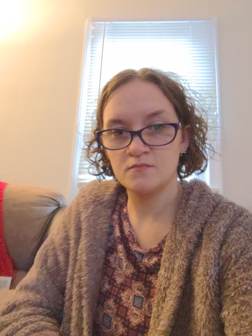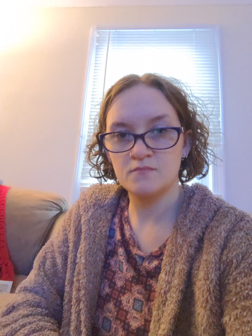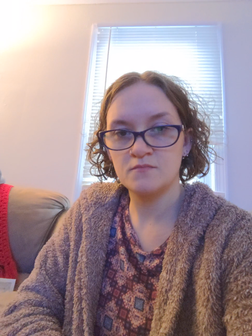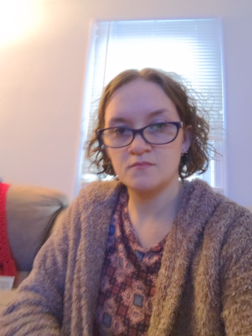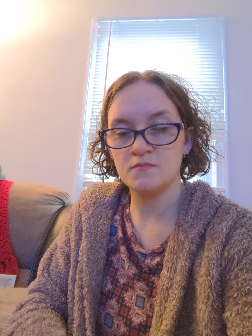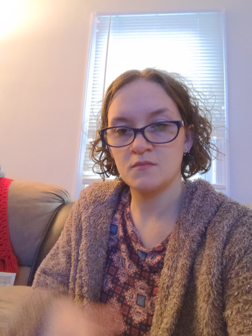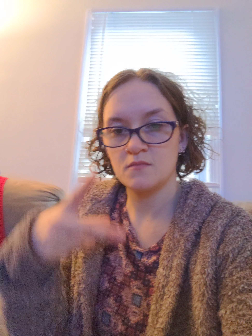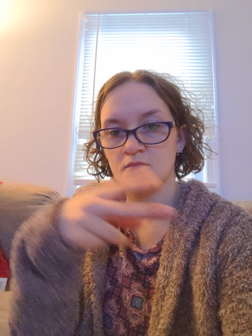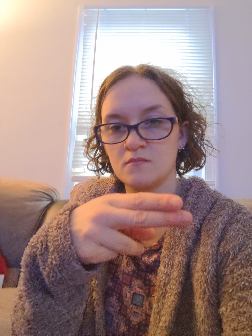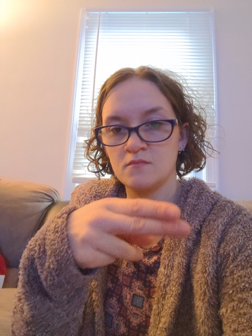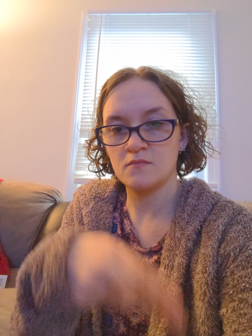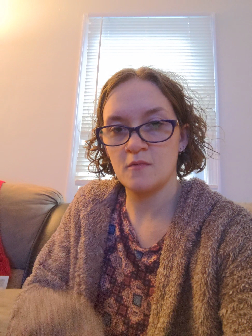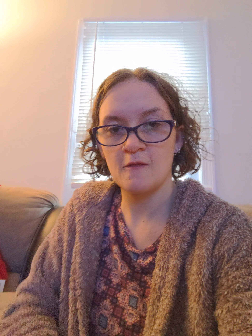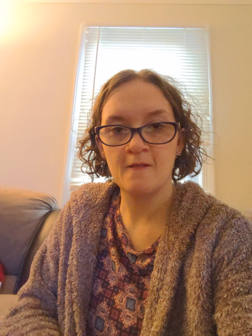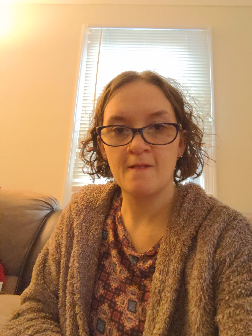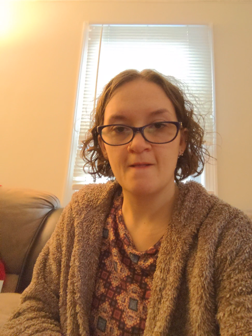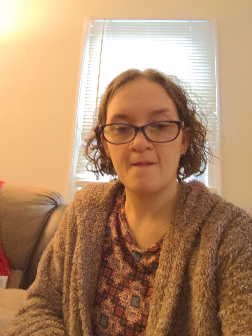cut